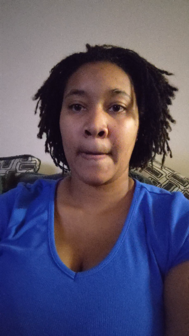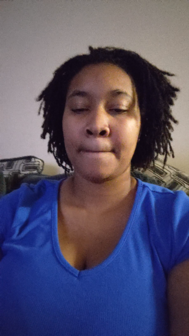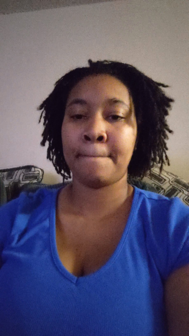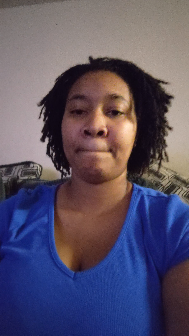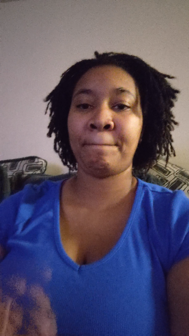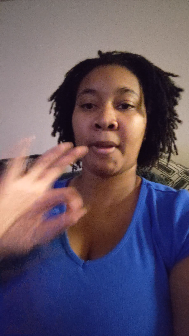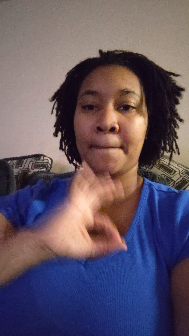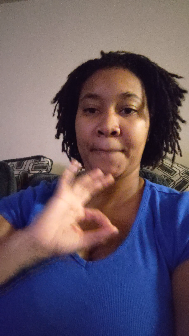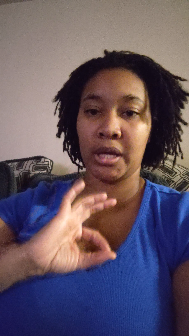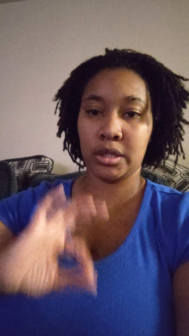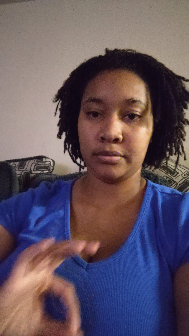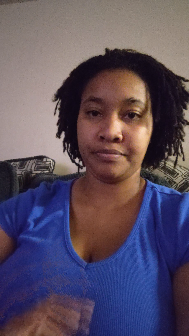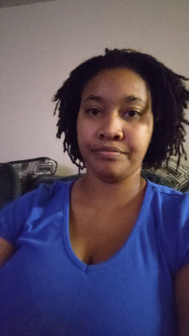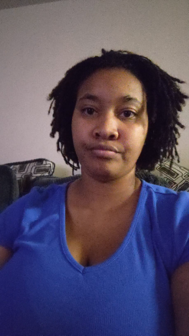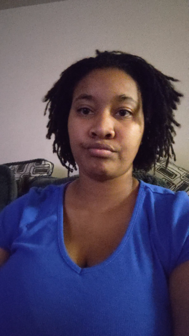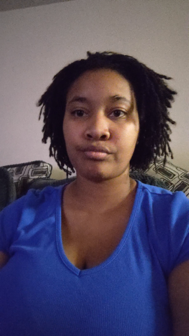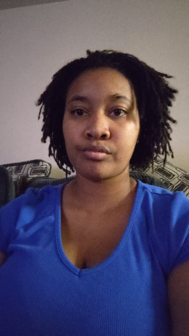button